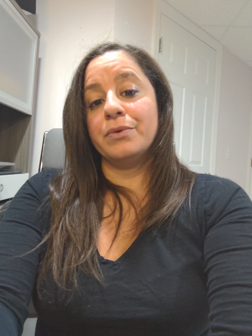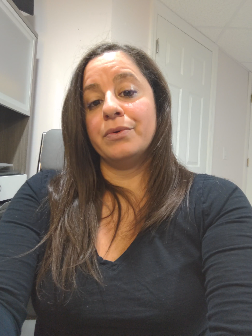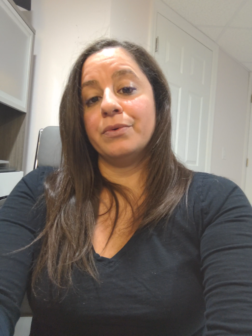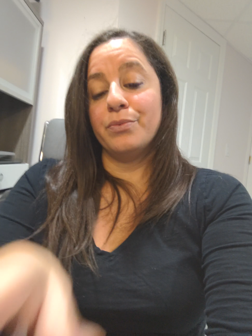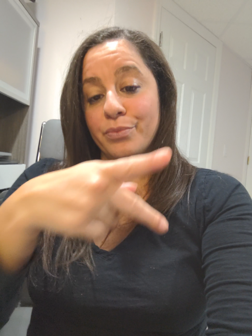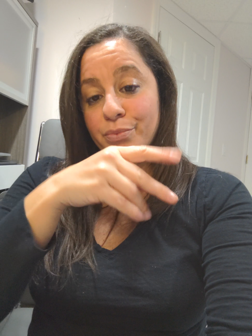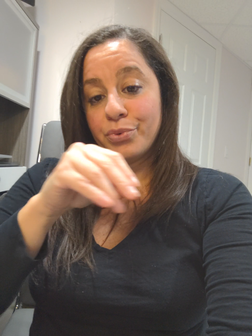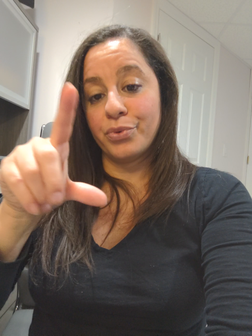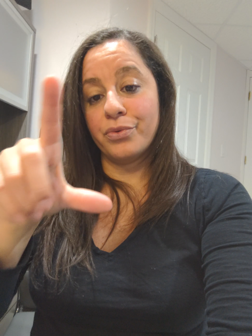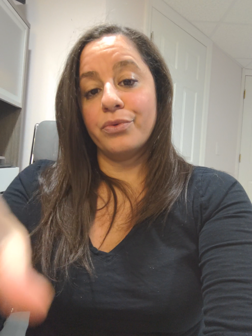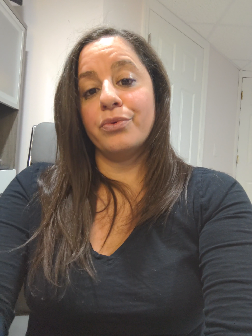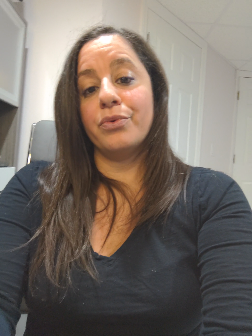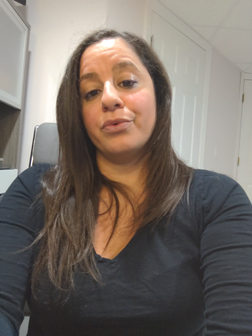pool